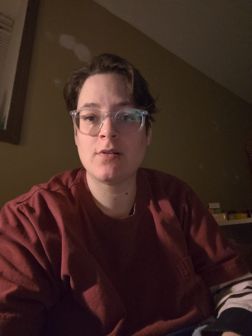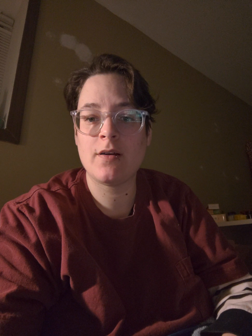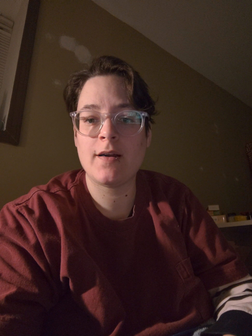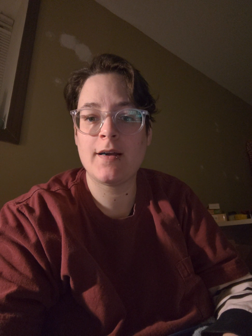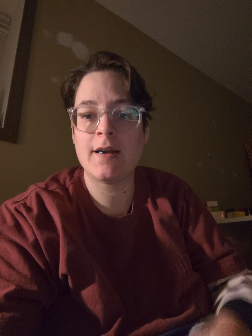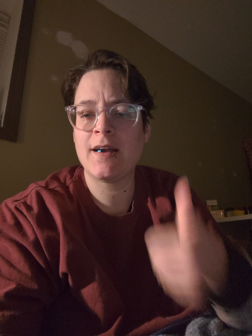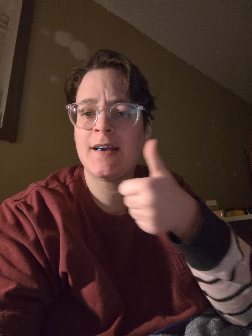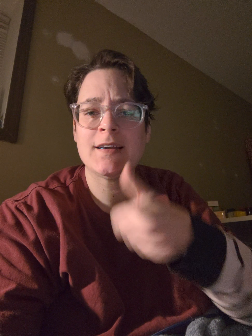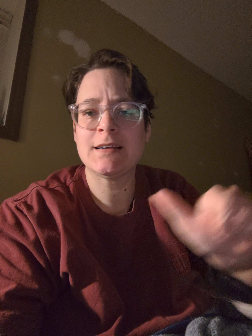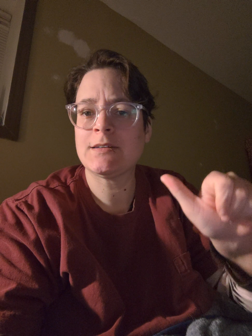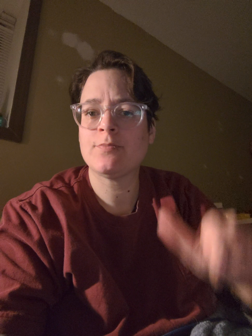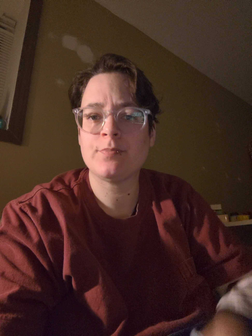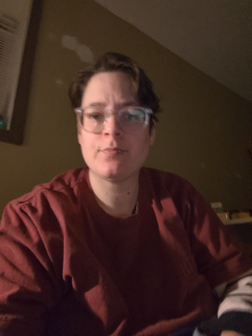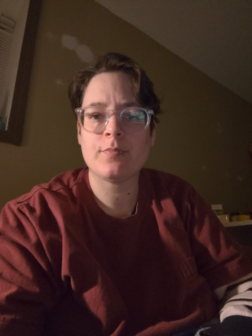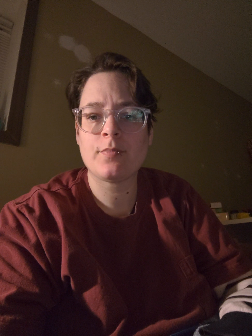any